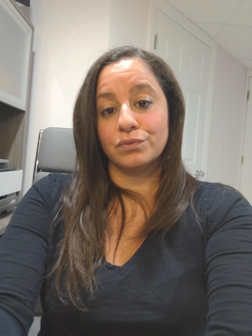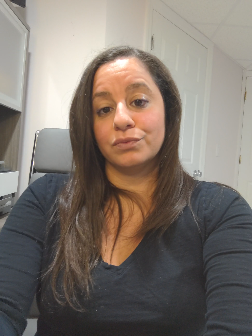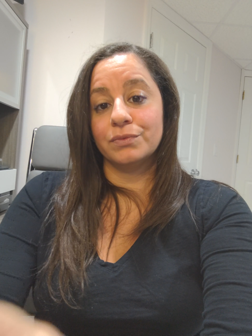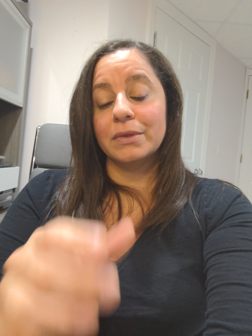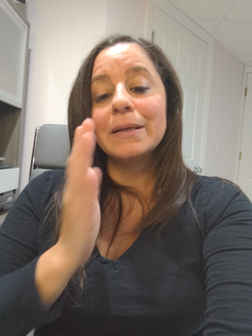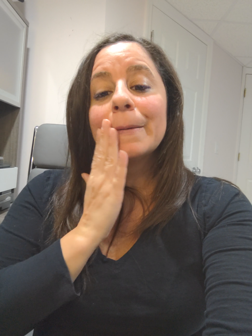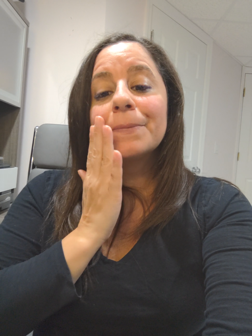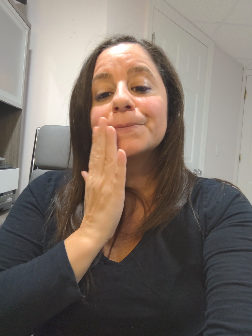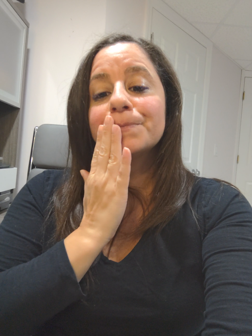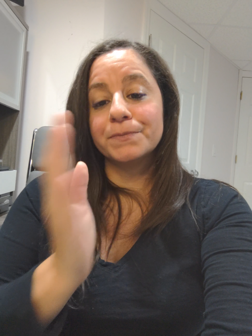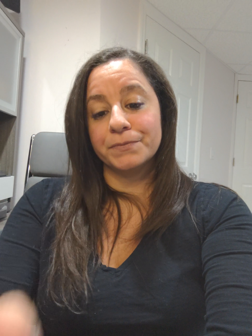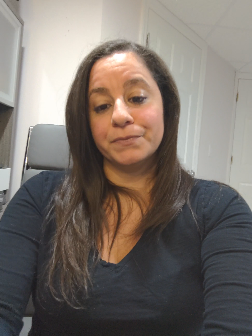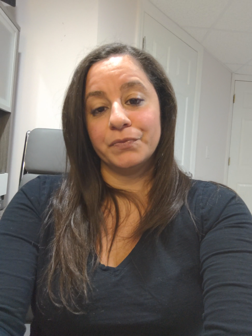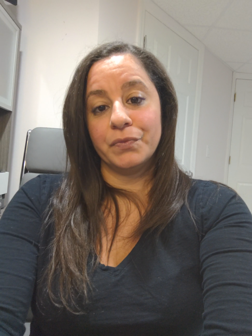napkin